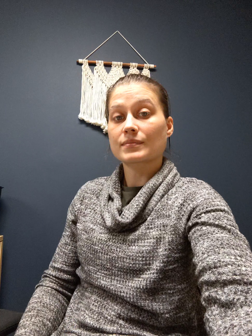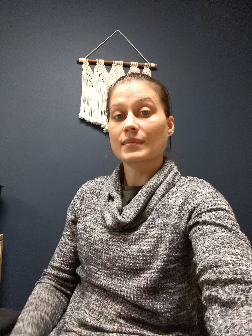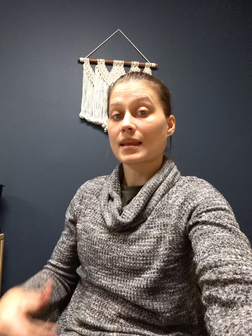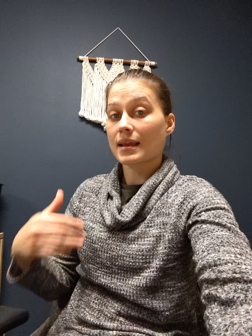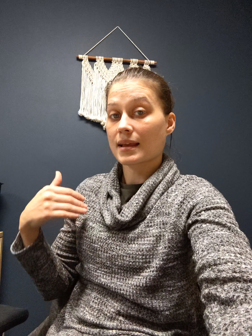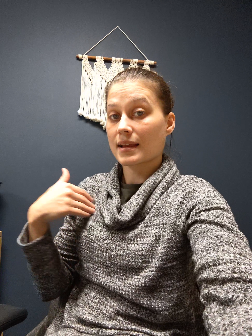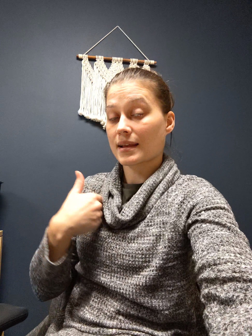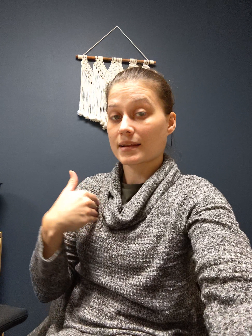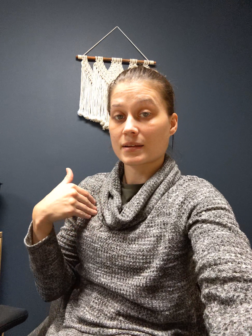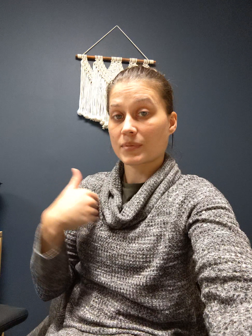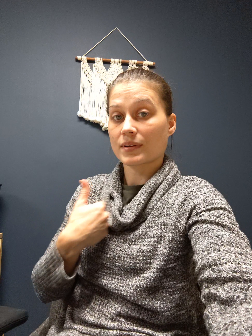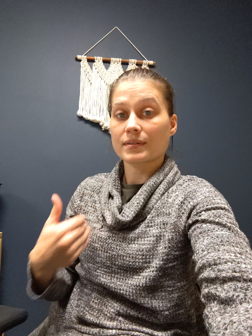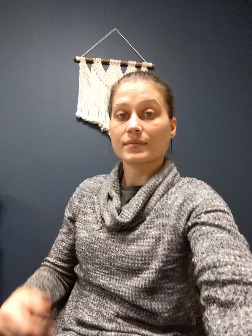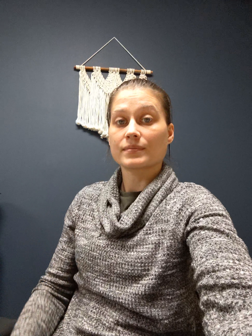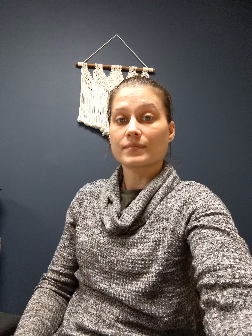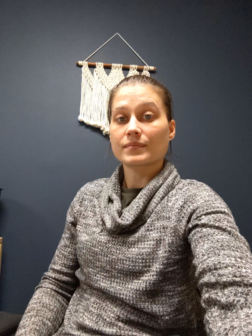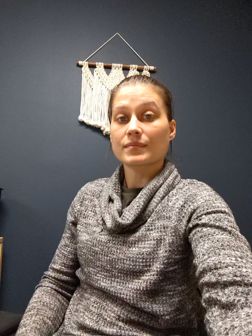animal